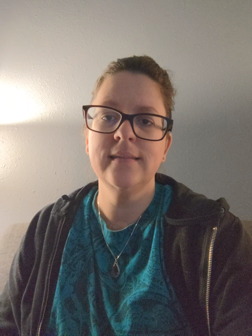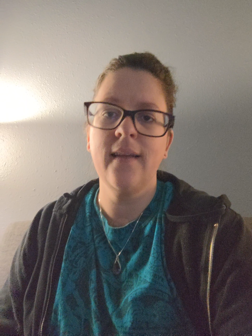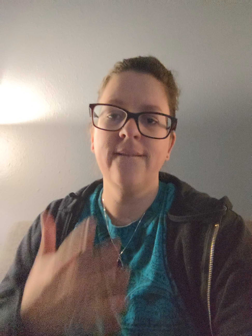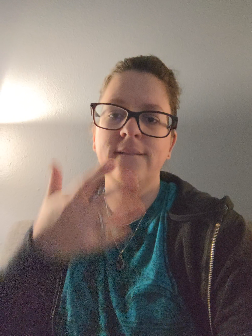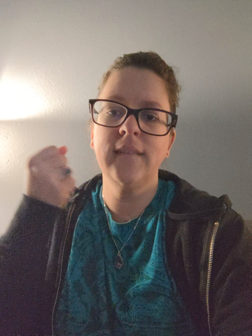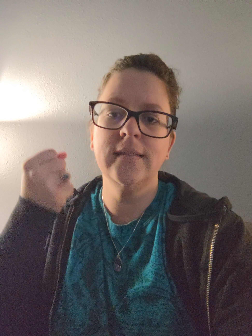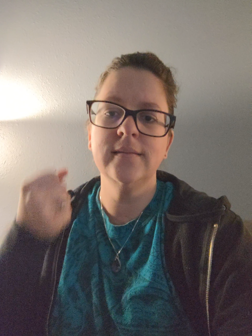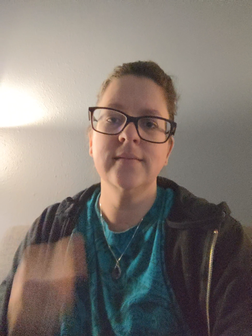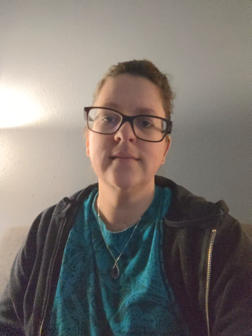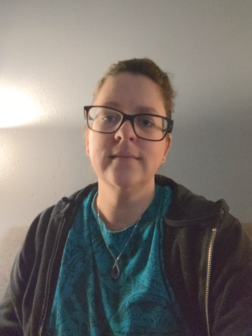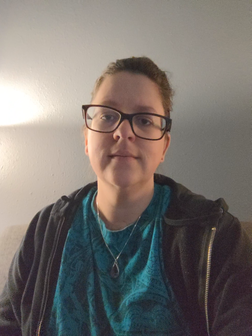fast